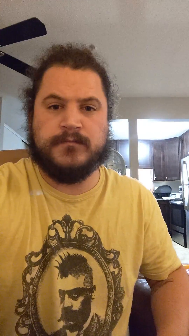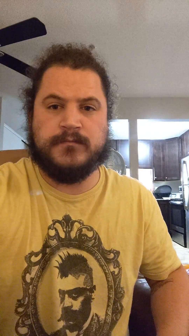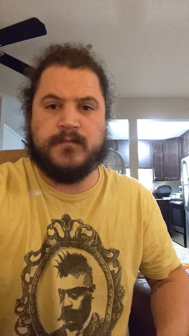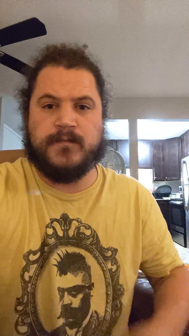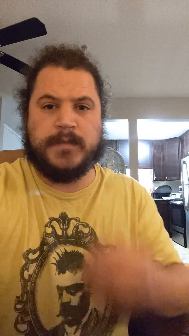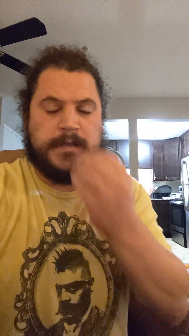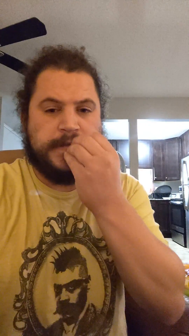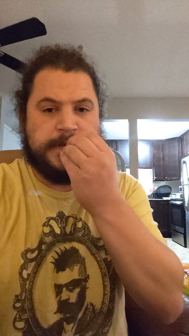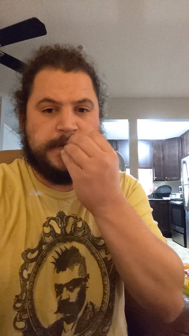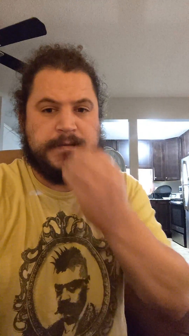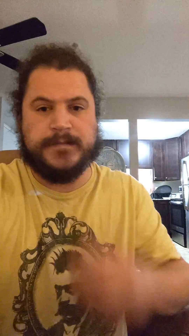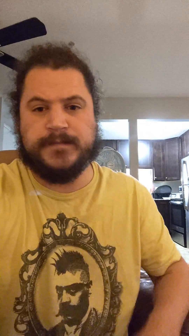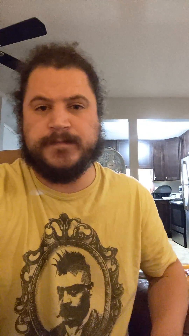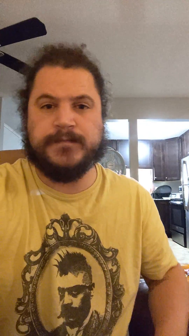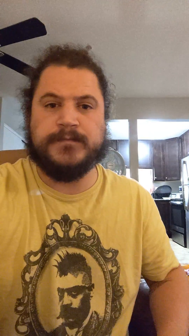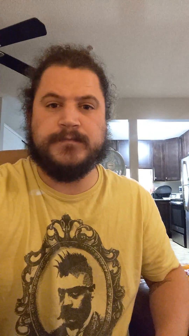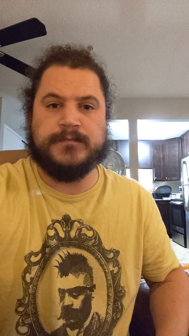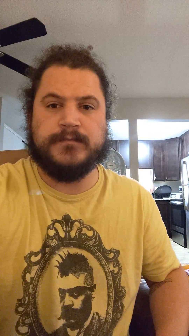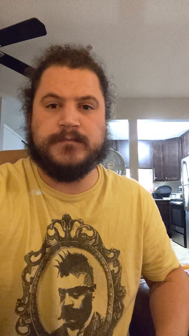eat